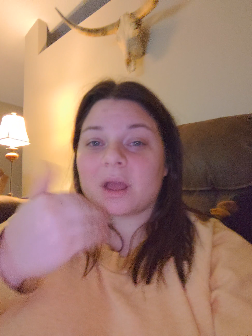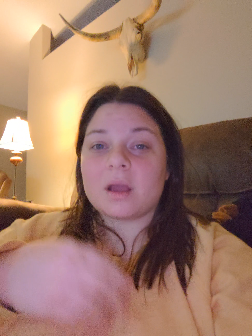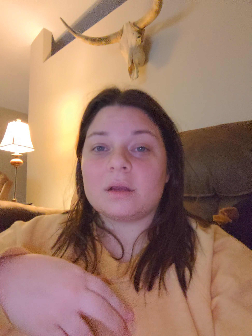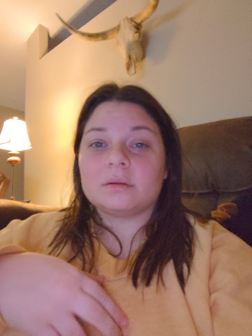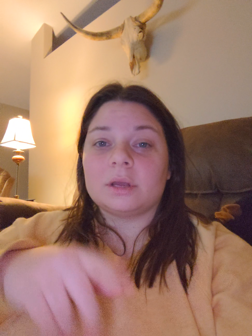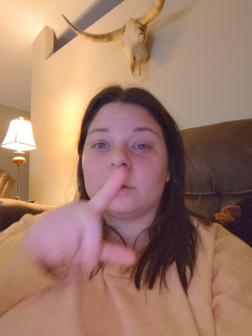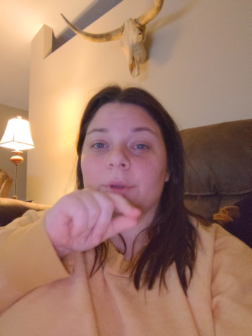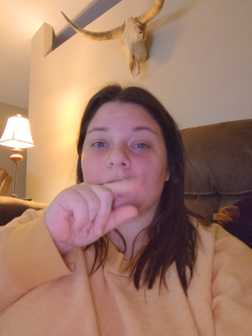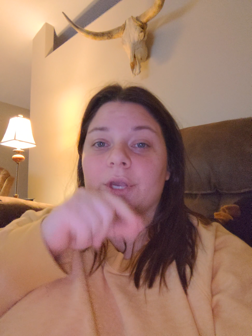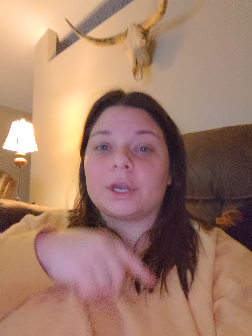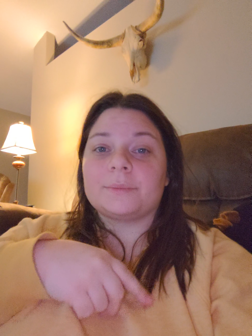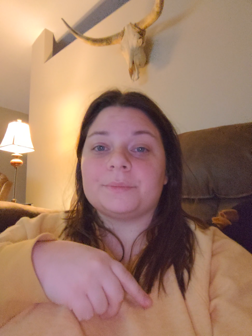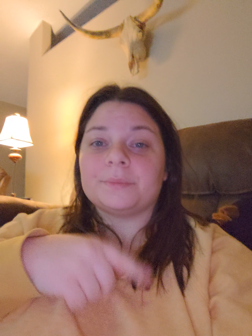bird